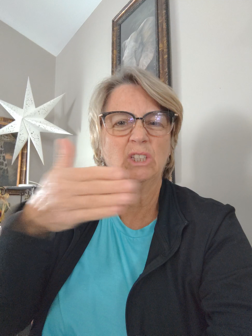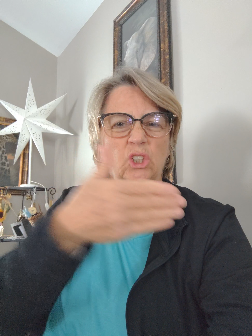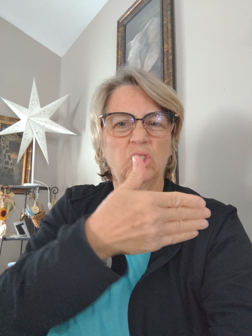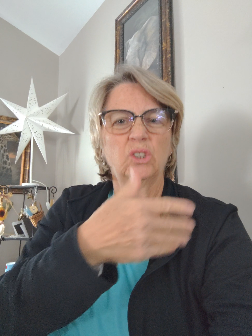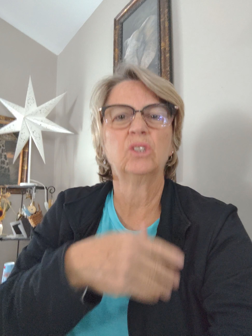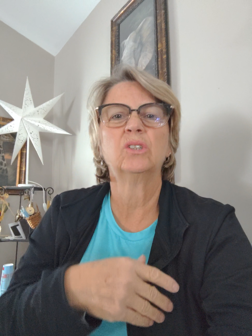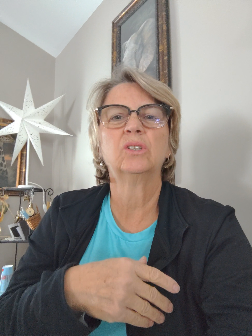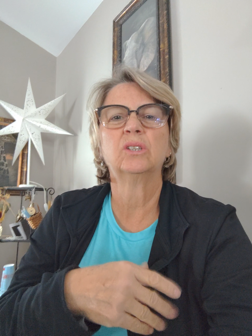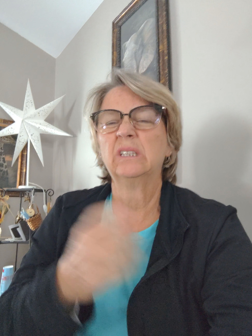fish